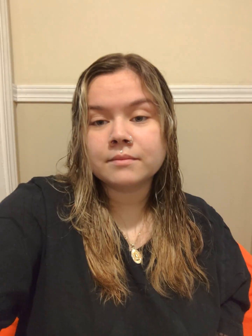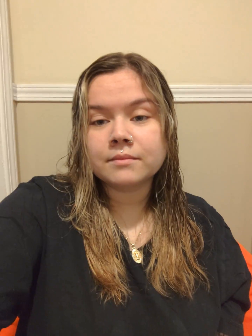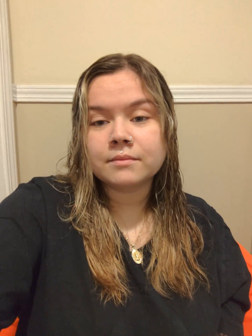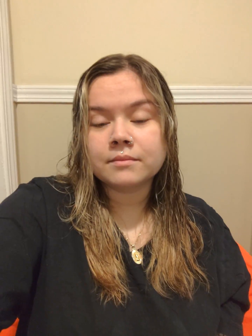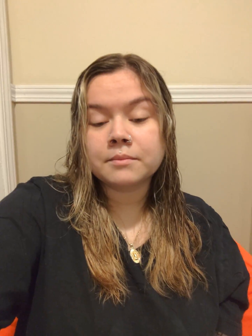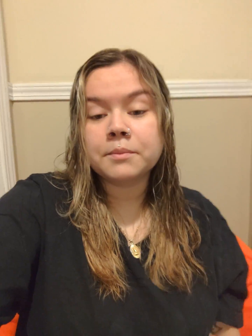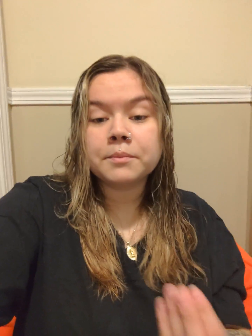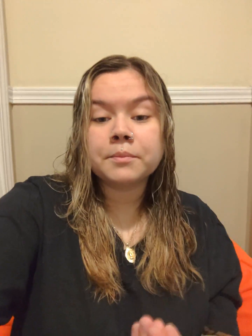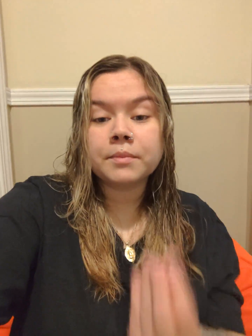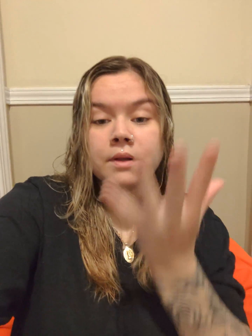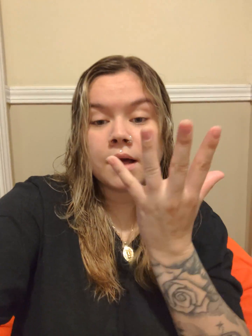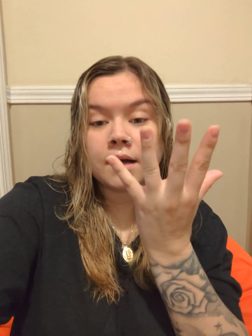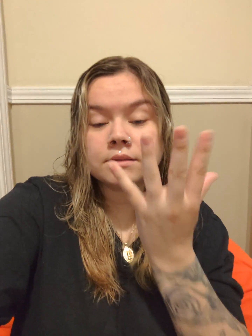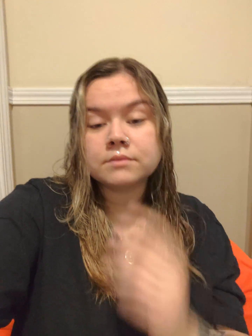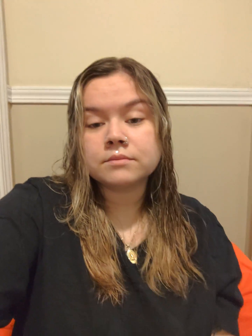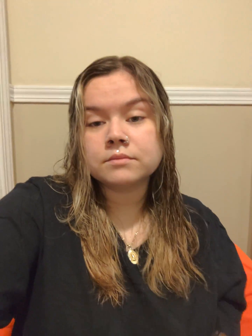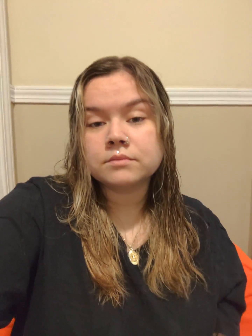plants